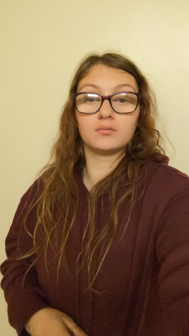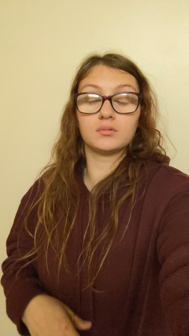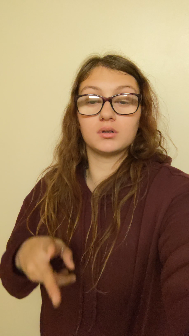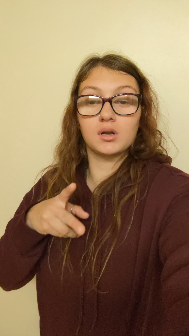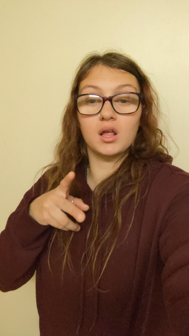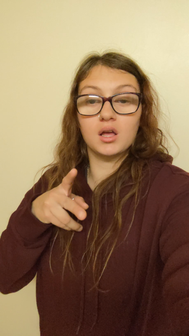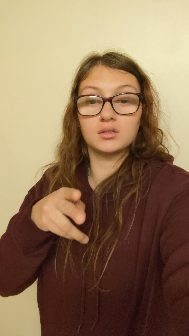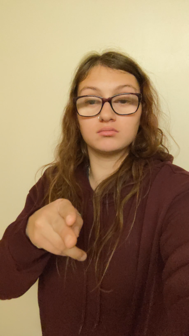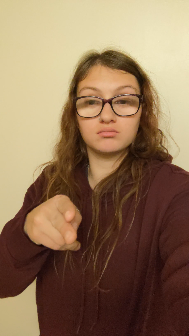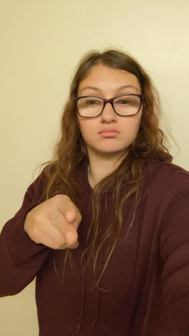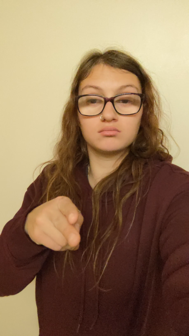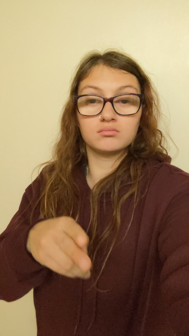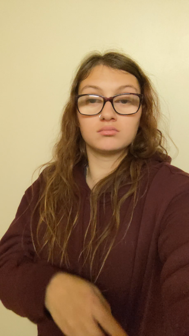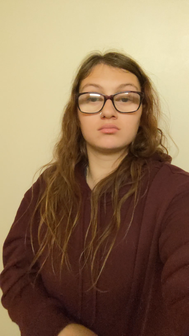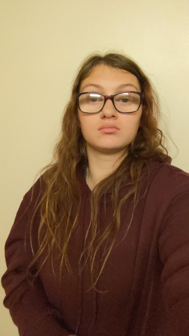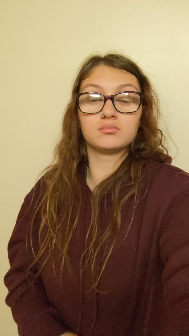cut